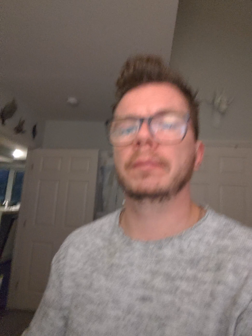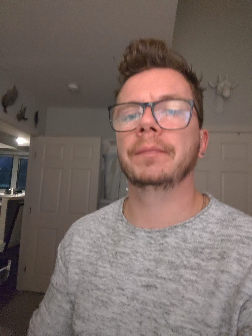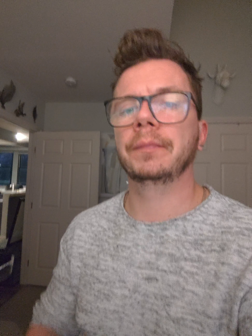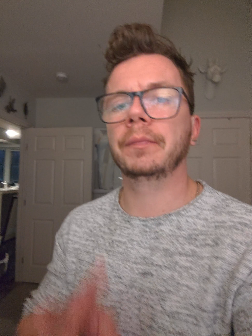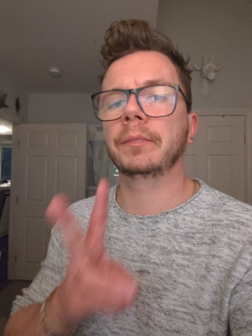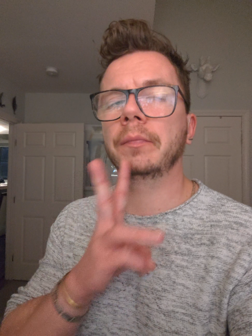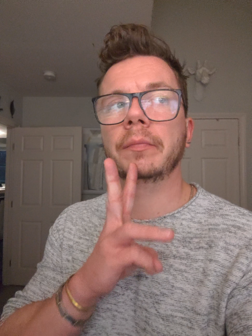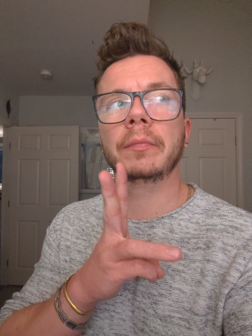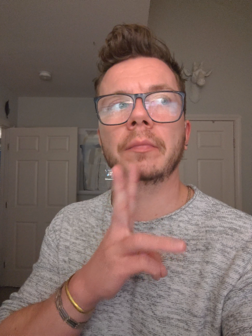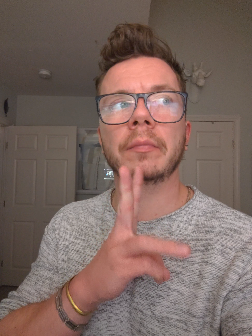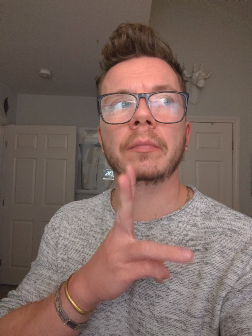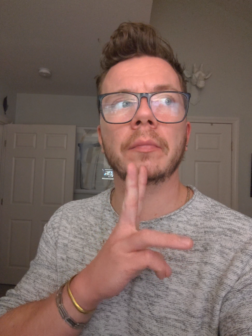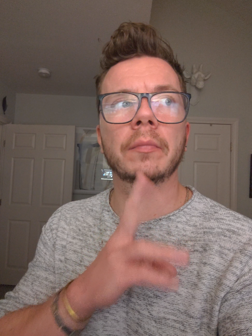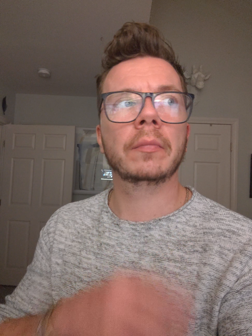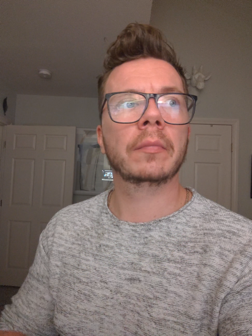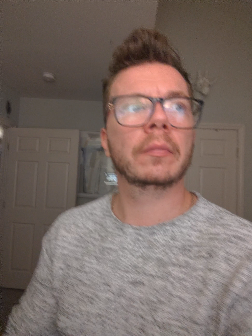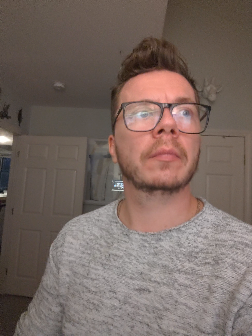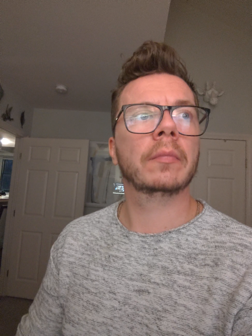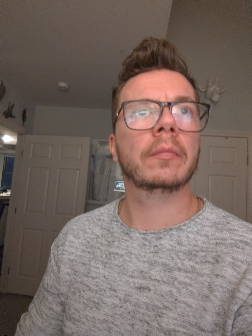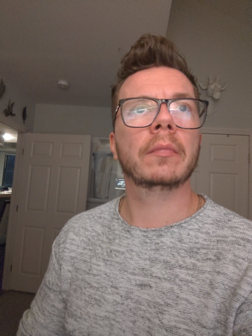water